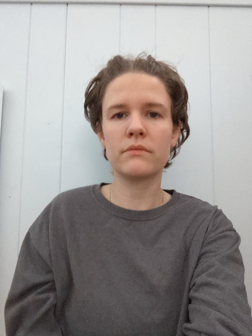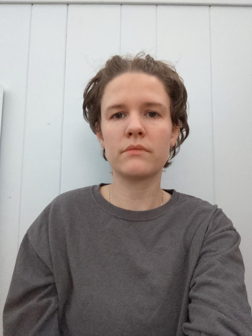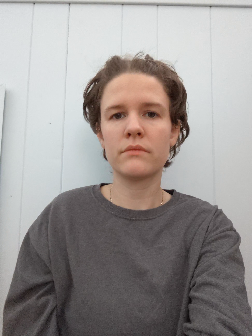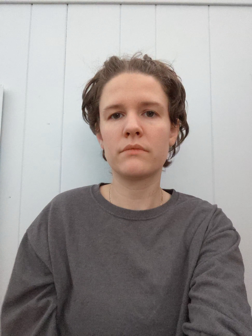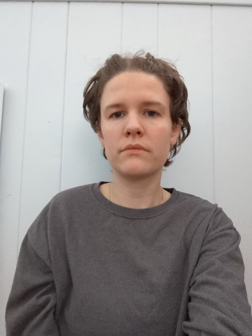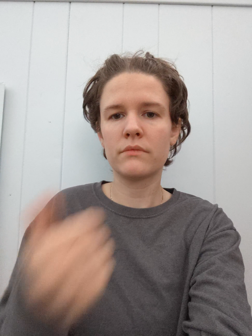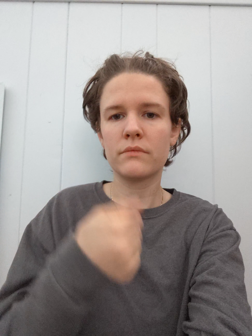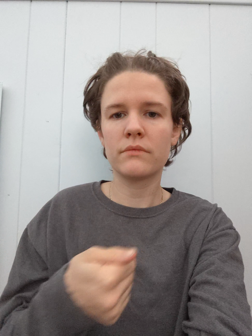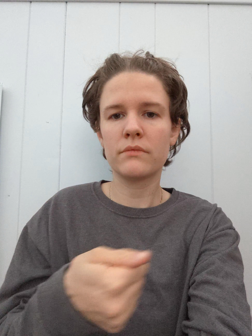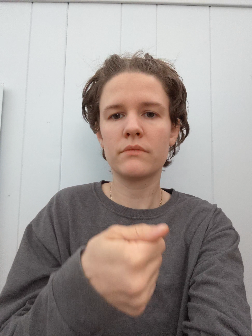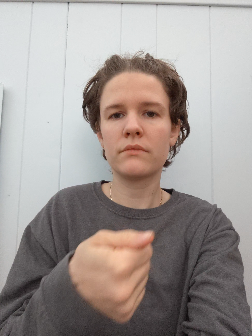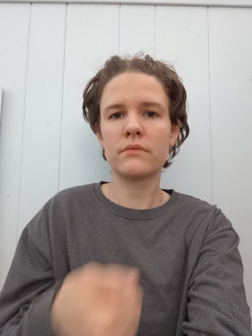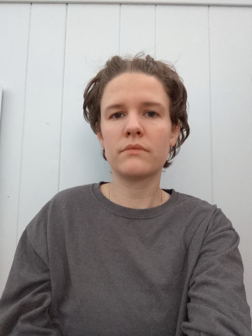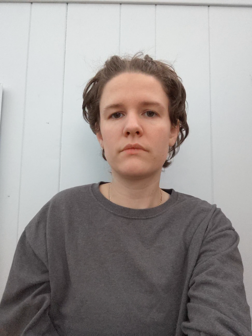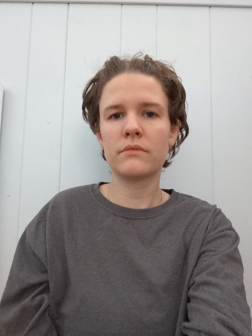hide